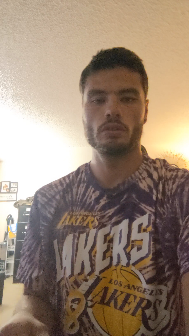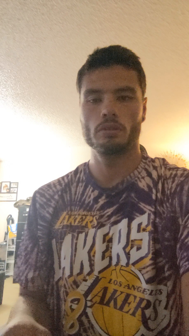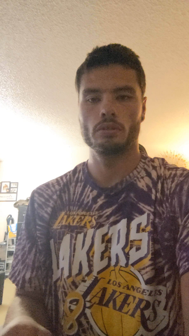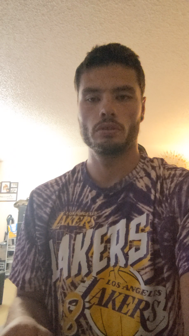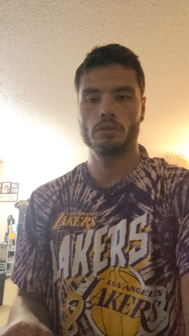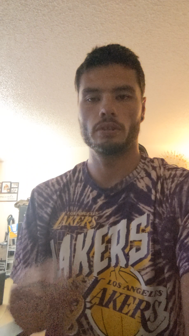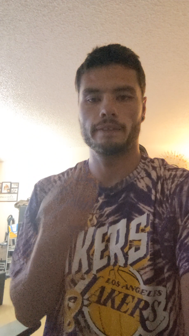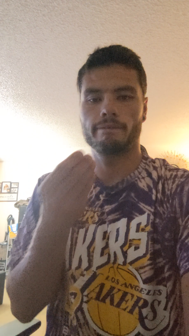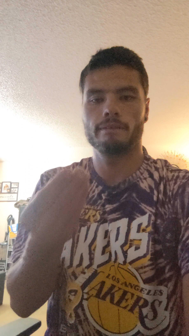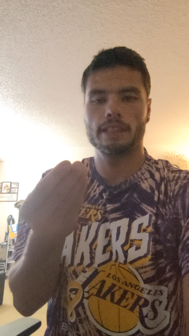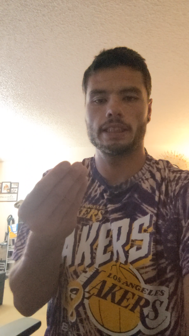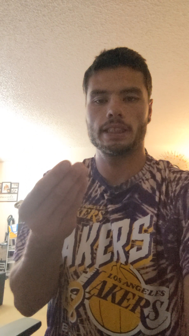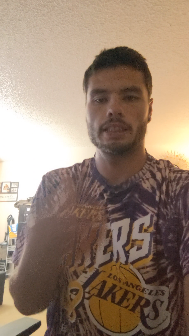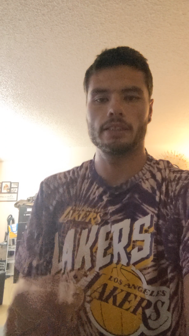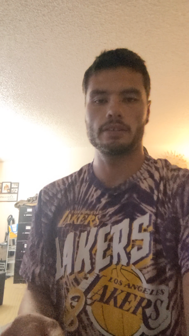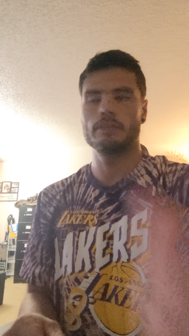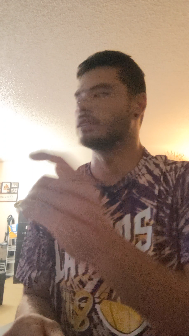feed